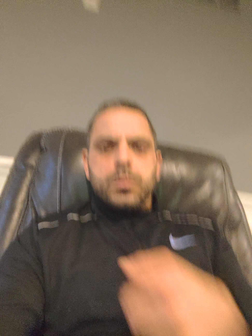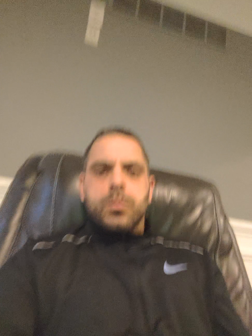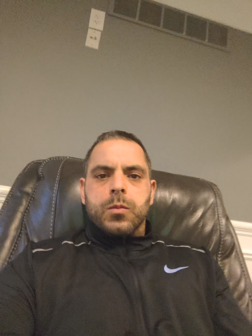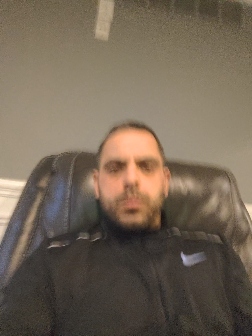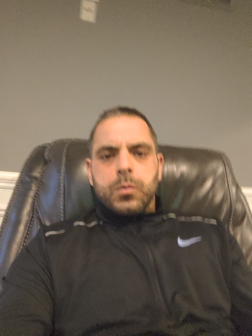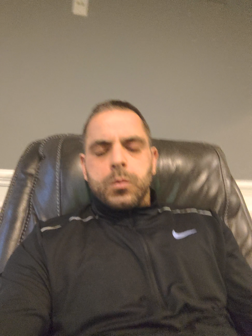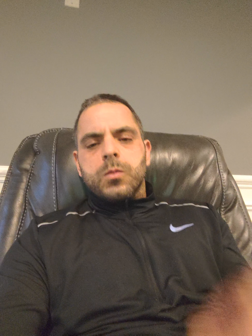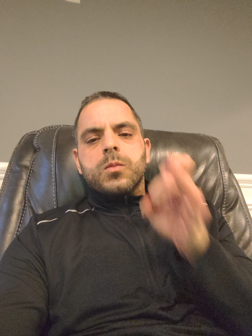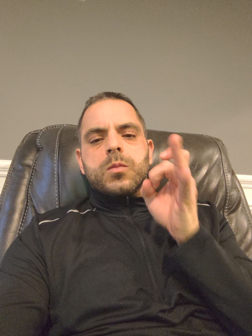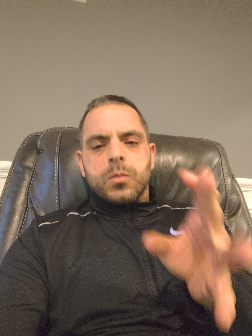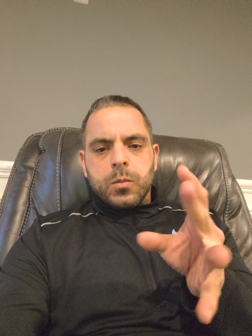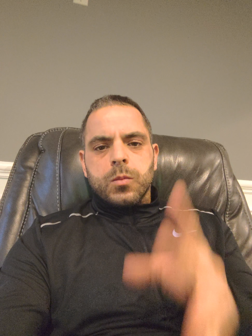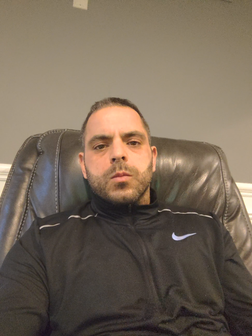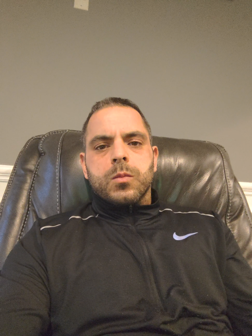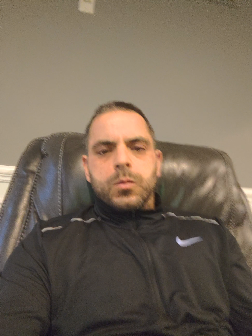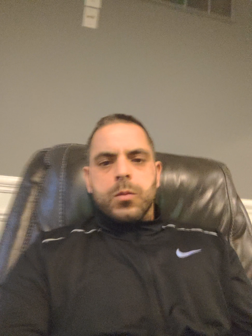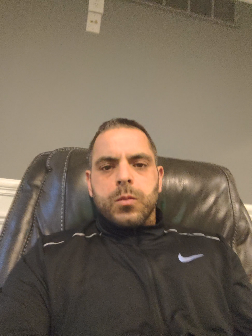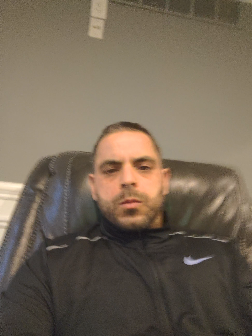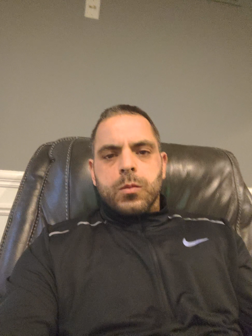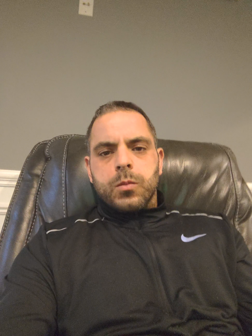hate